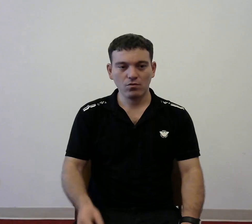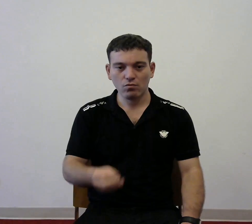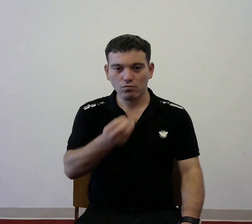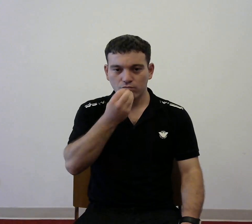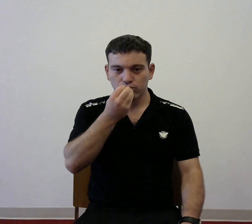yemək